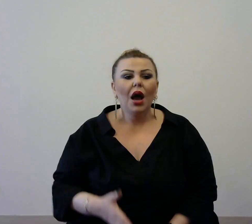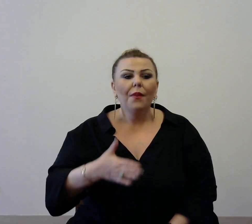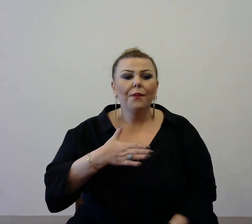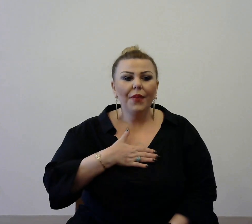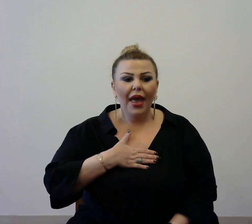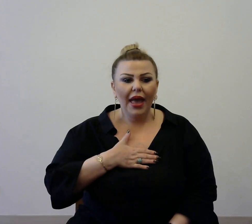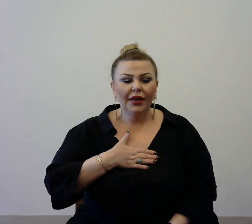mən